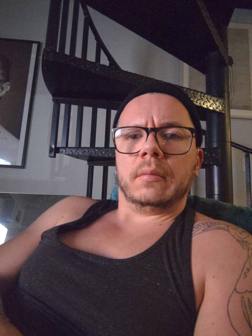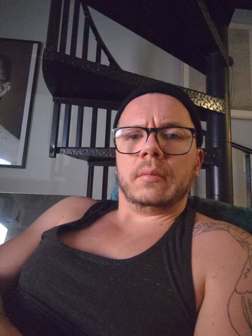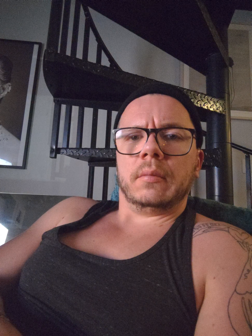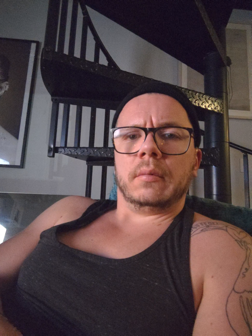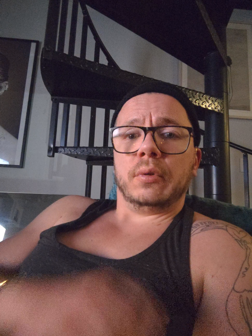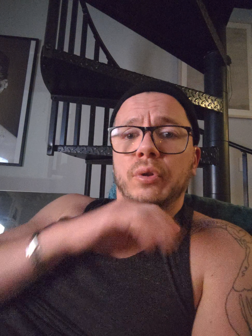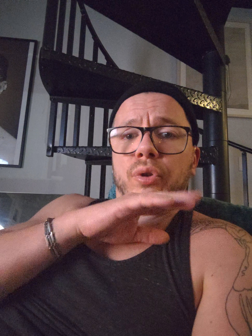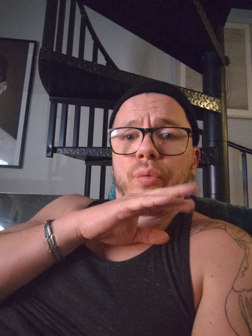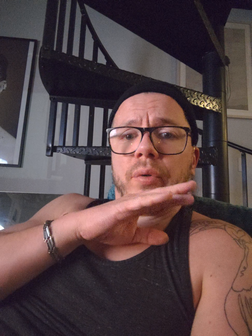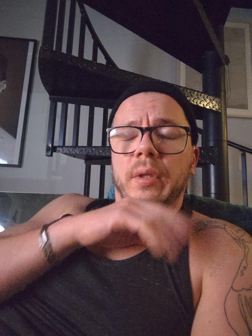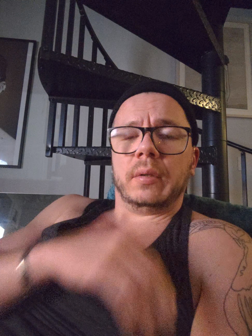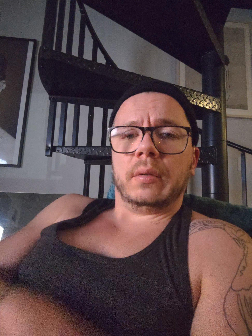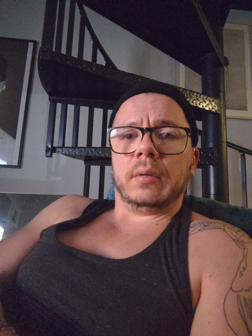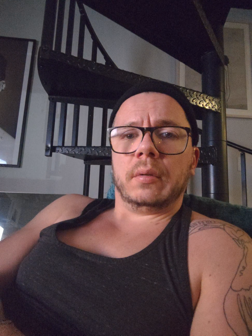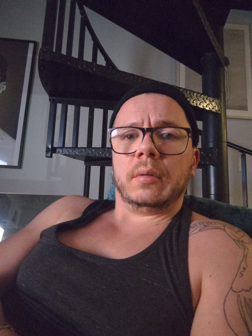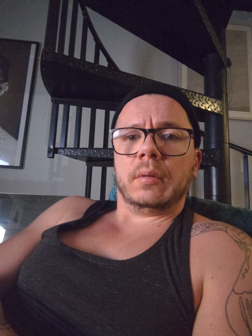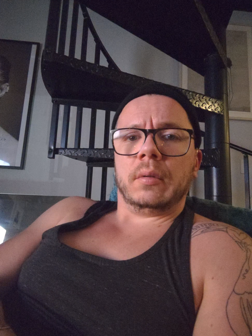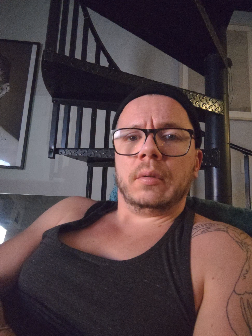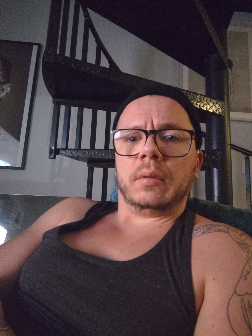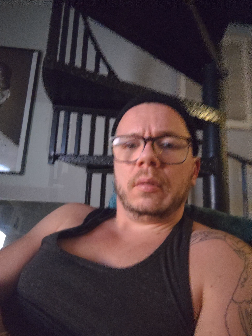dirty